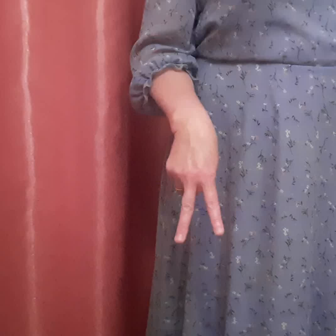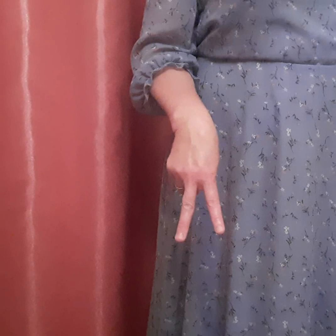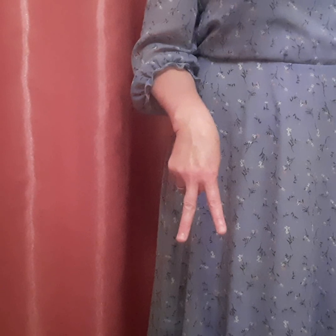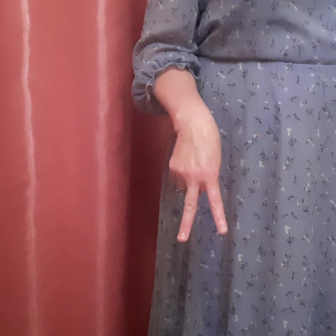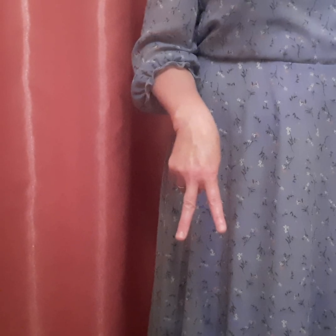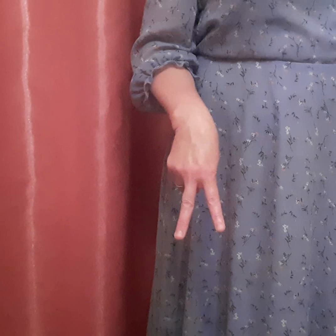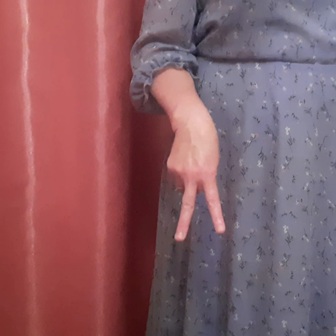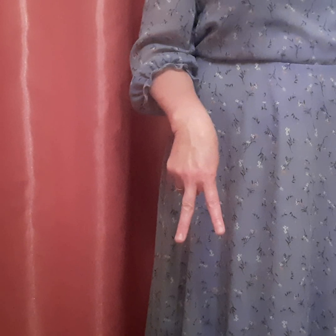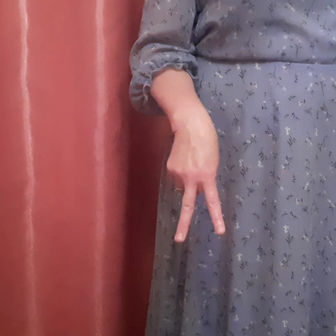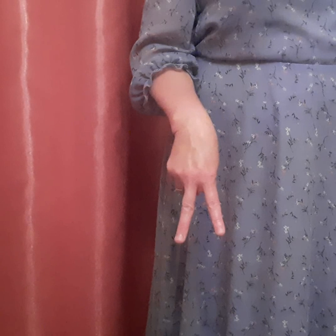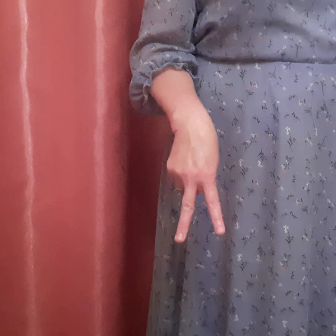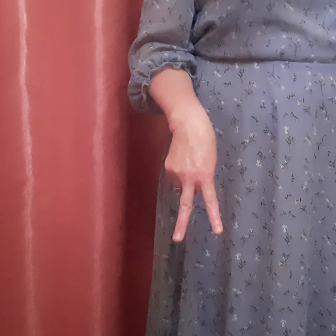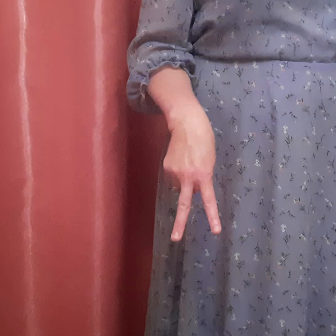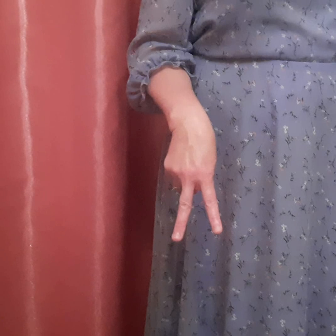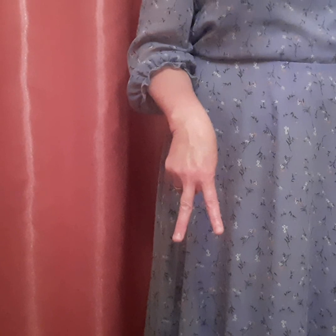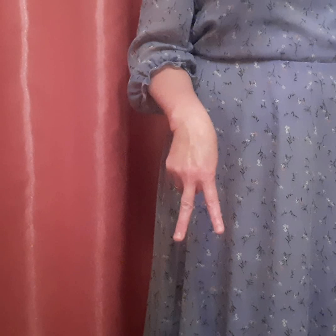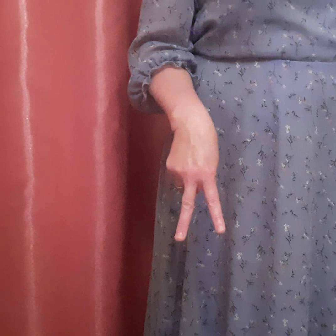Л